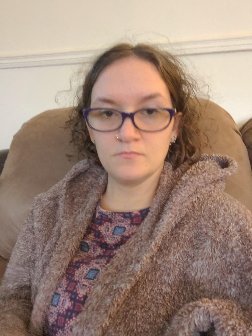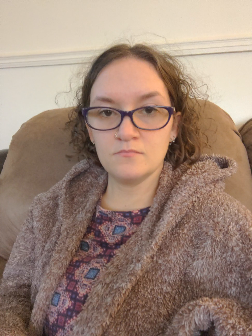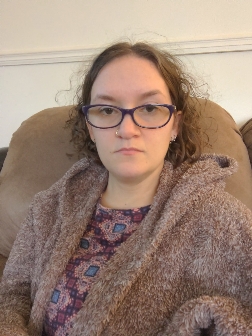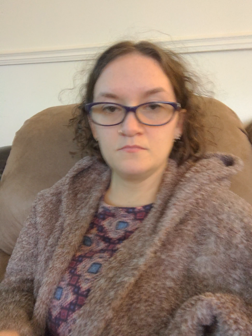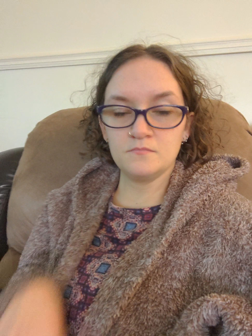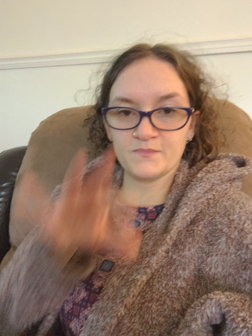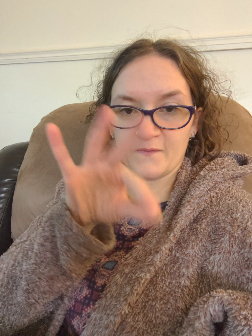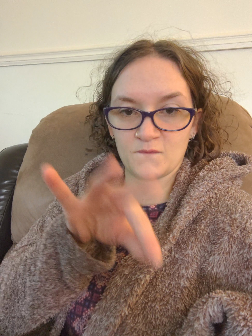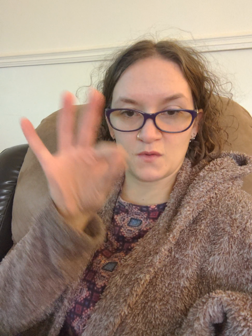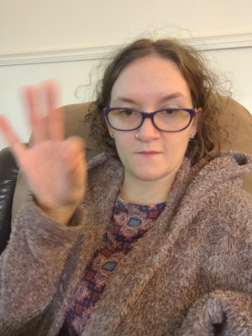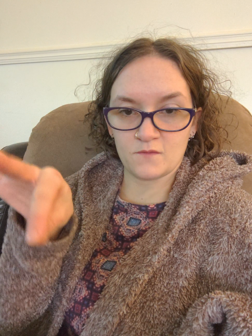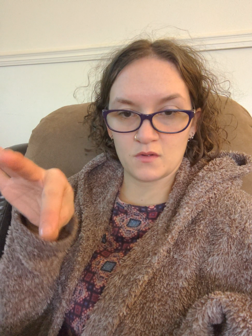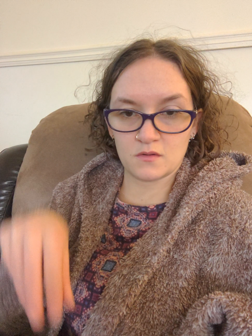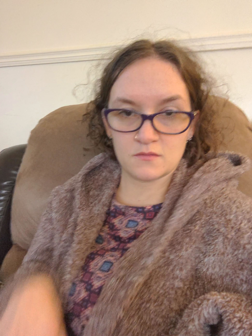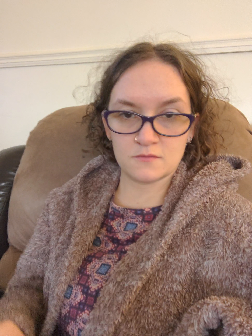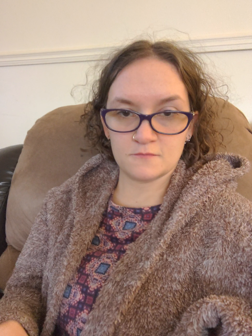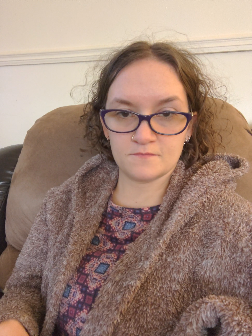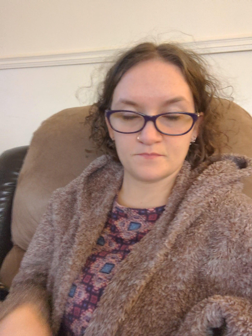french fries